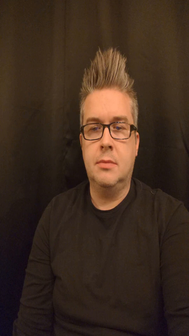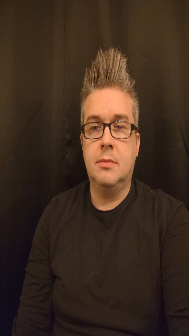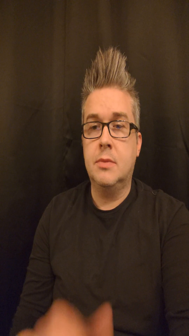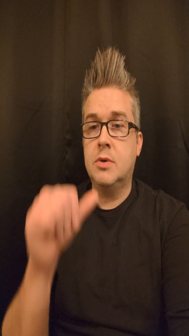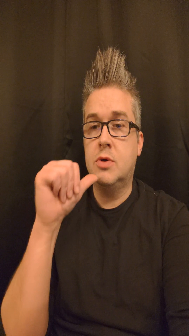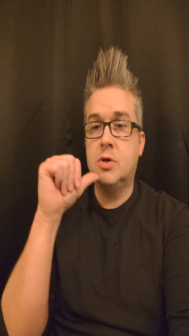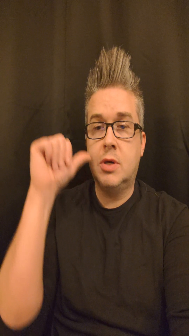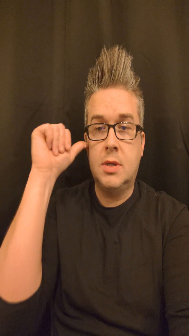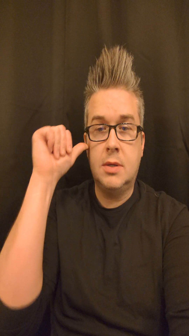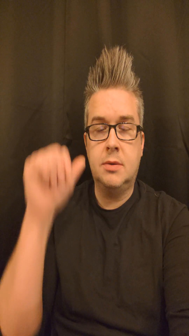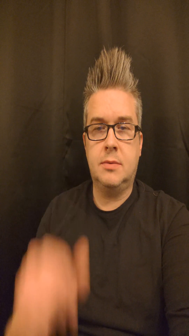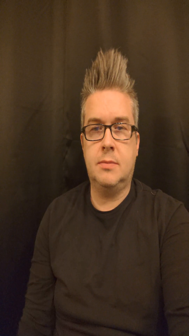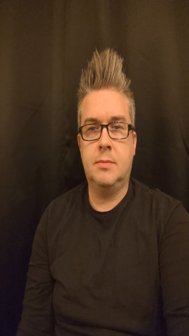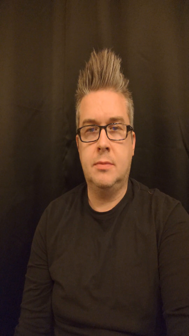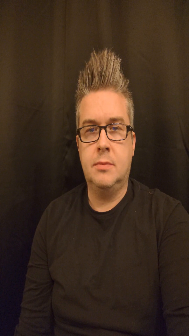yesterday